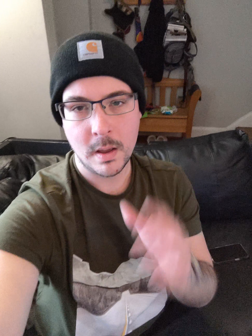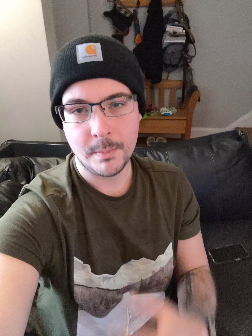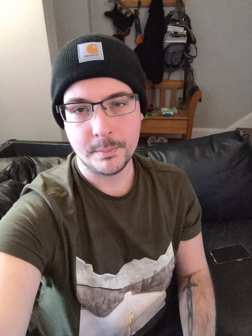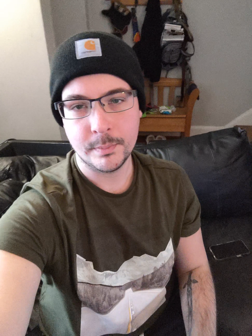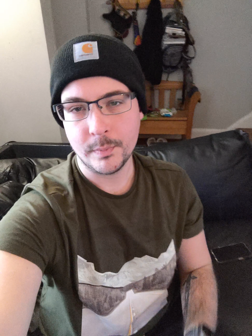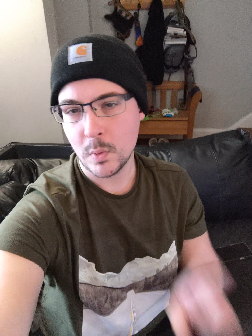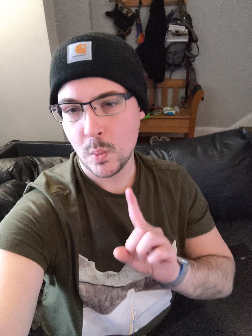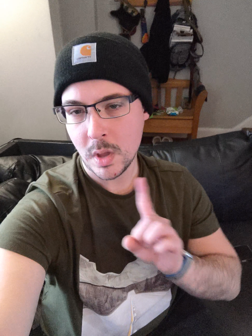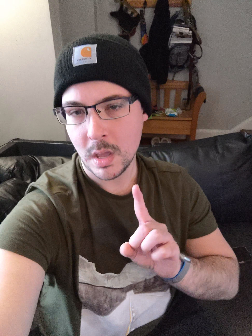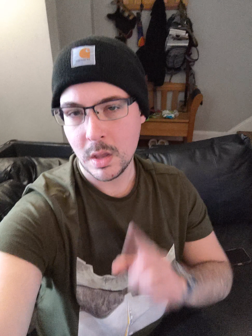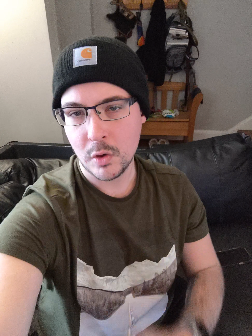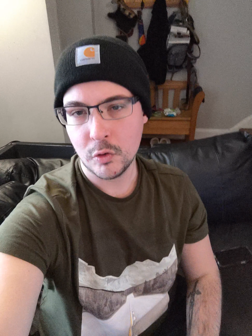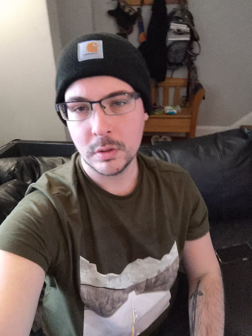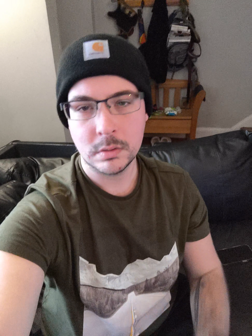where